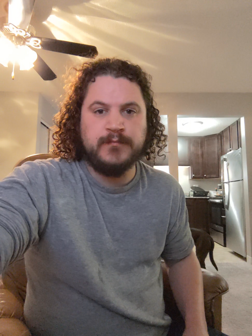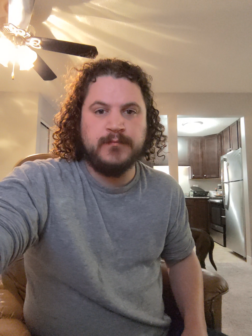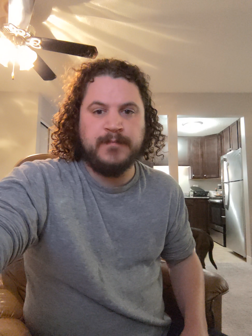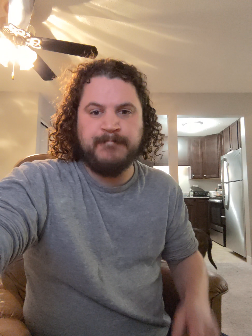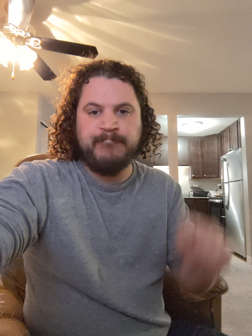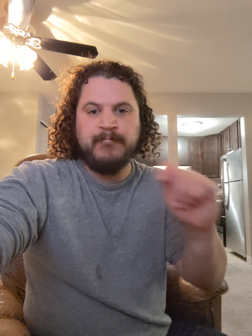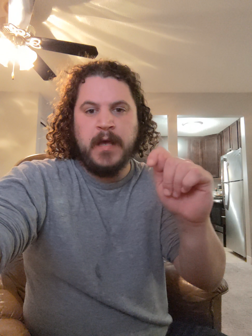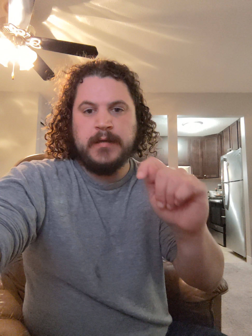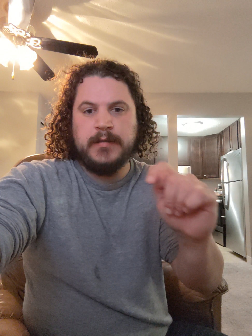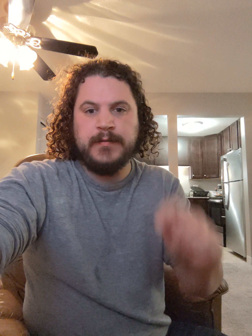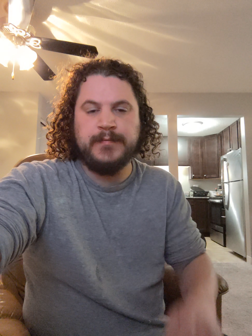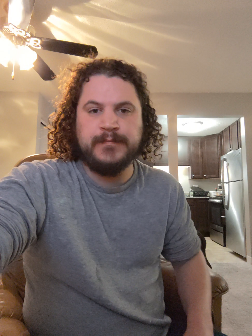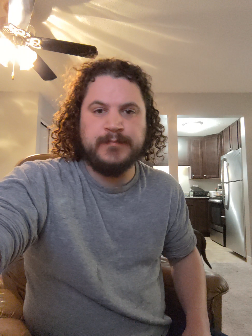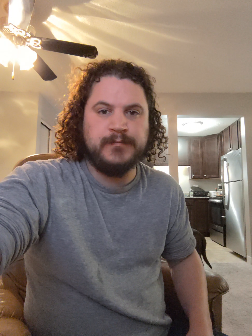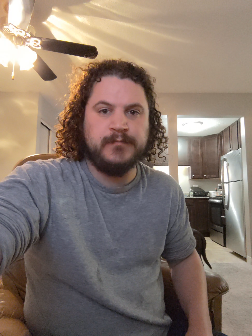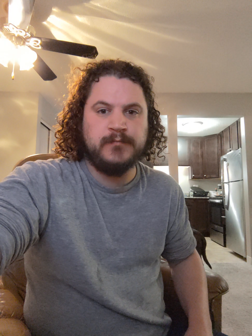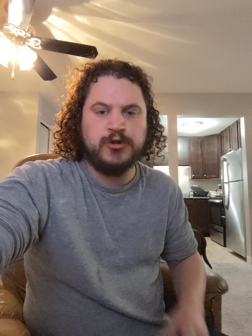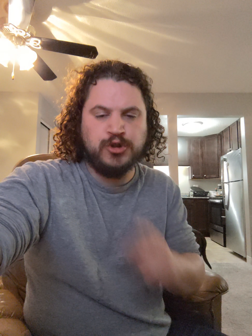potty